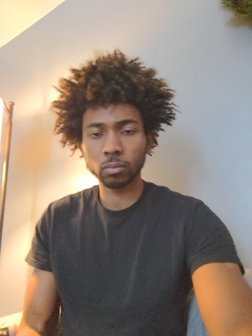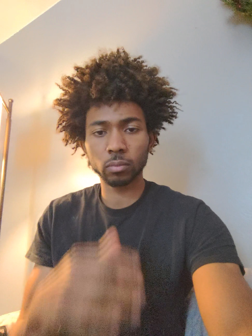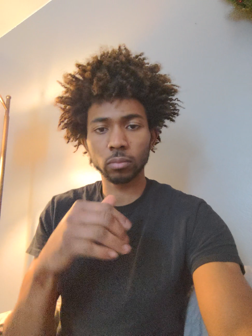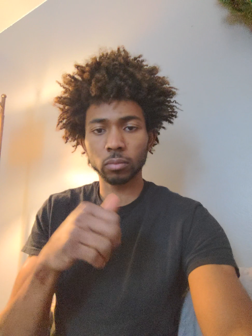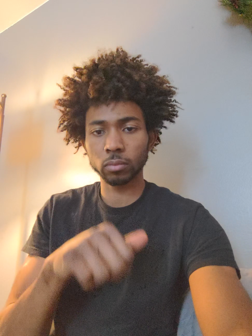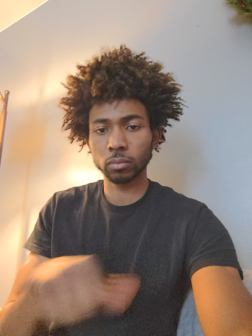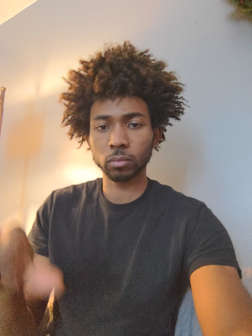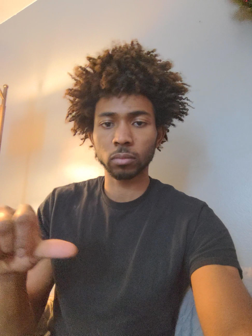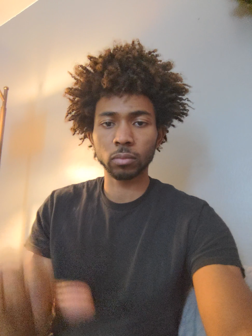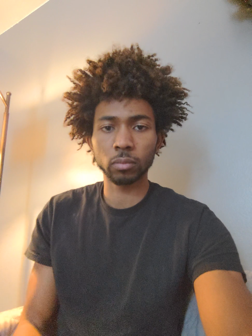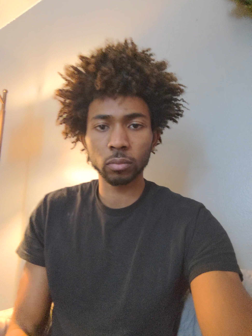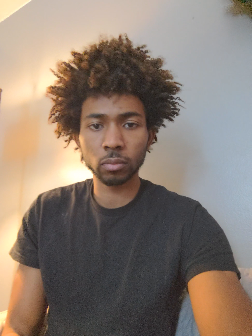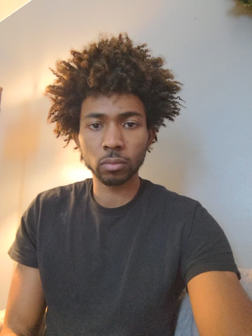any